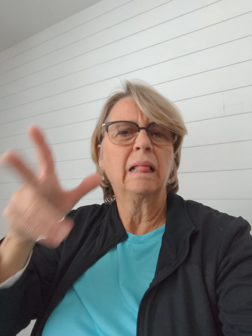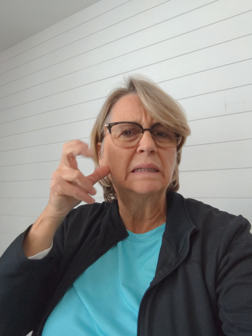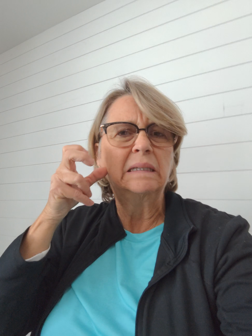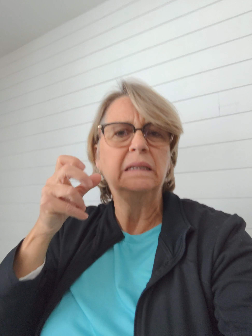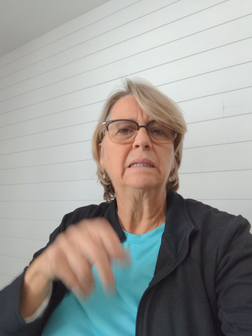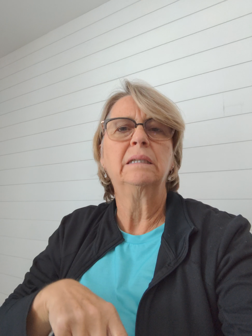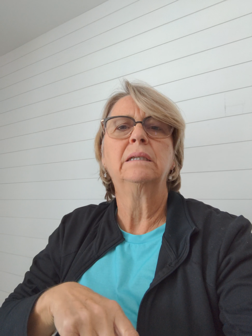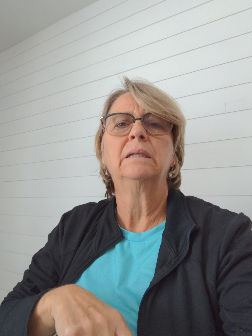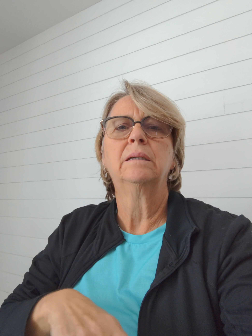listen